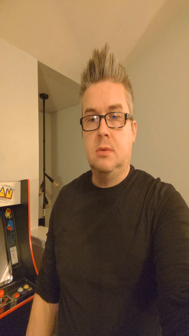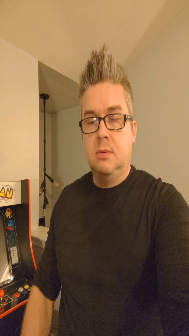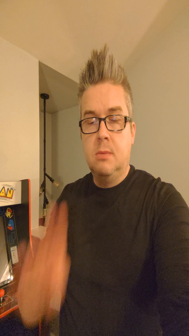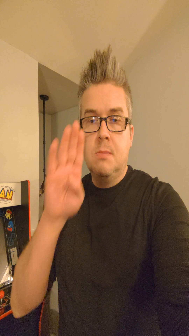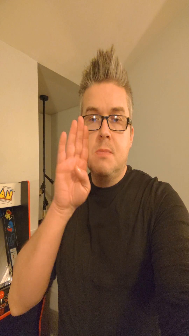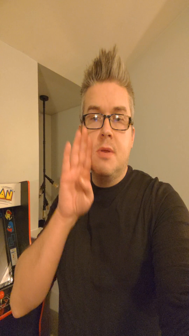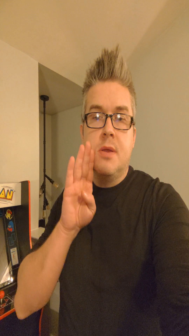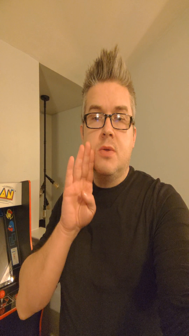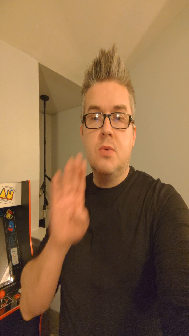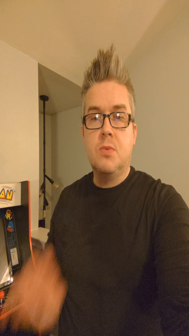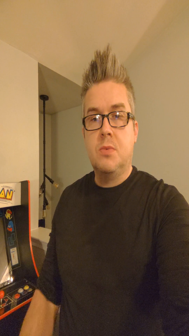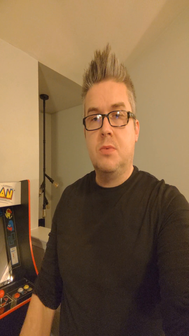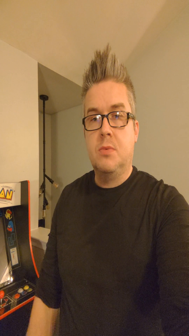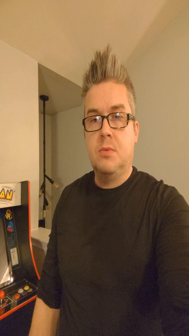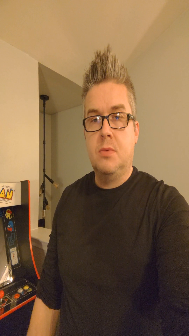brown